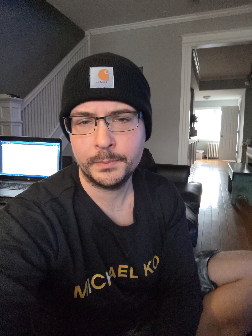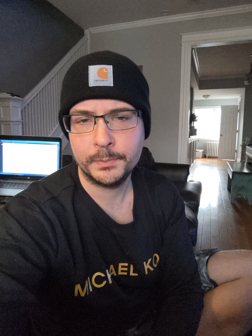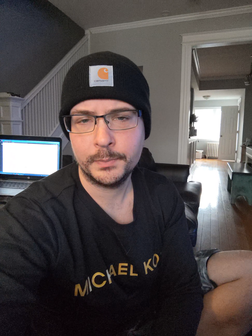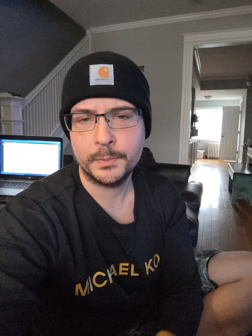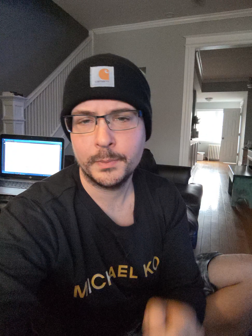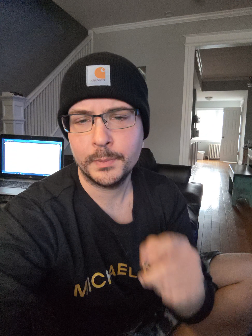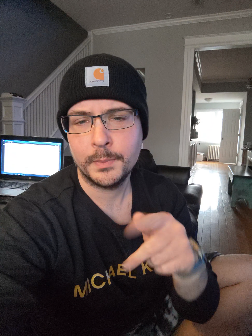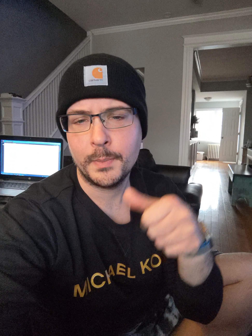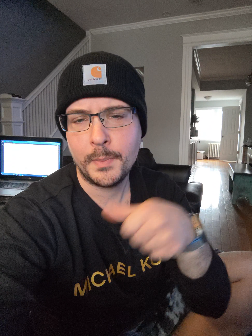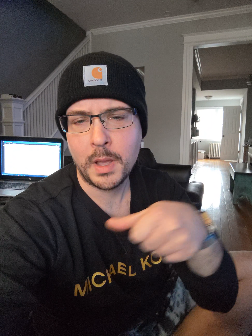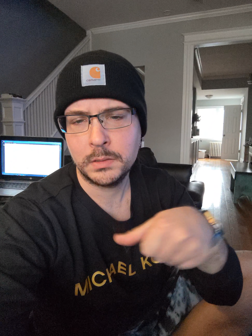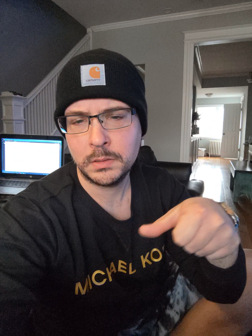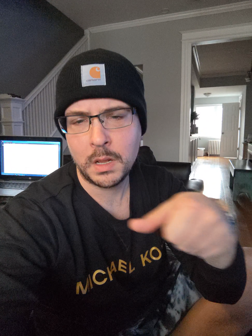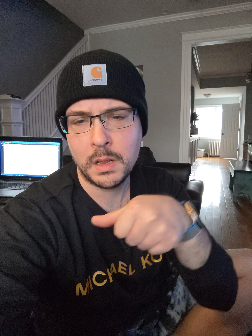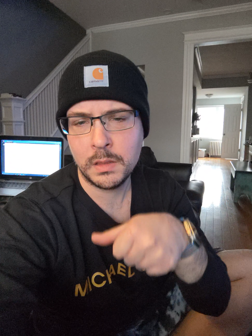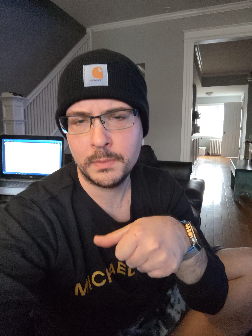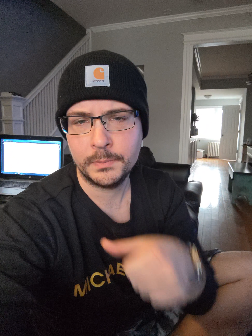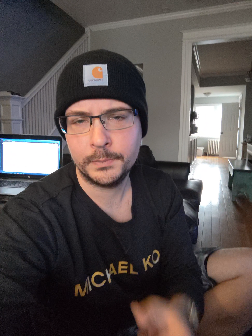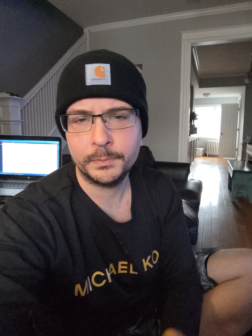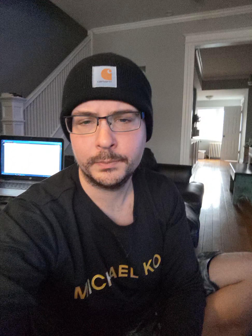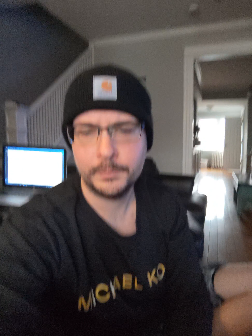puzzle